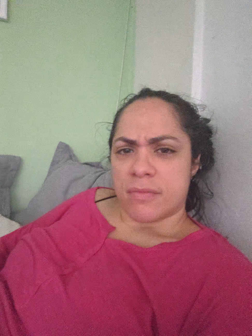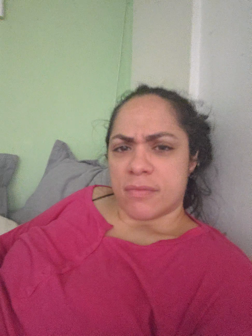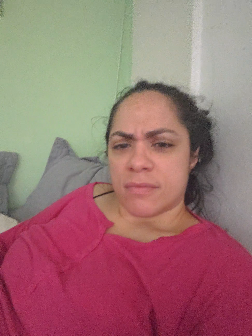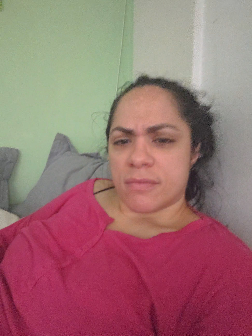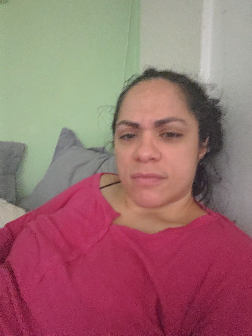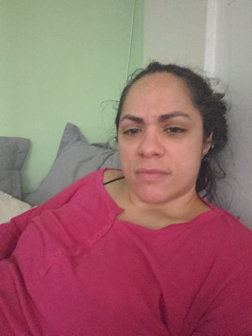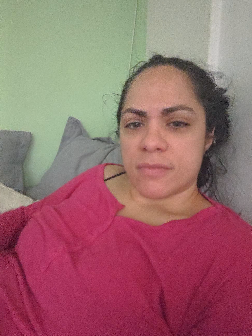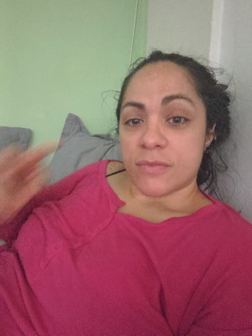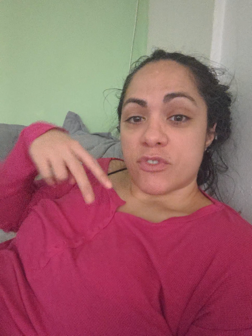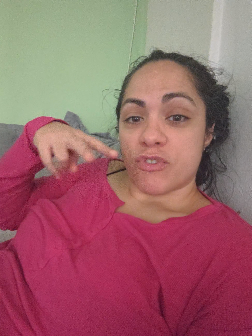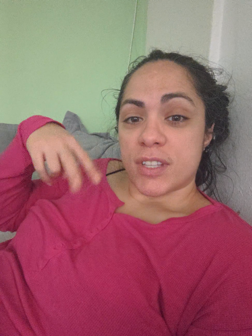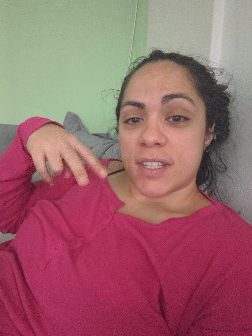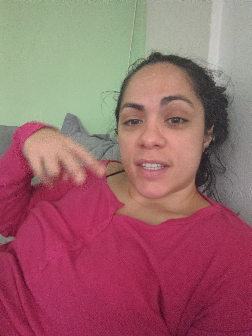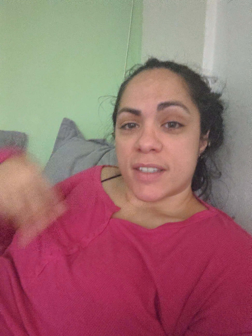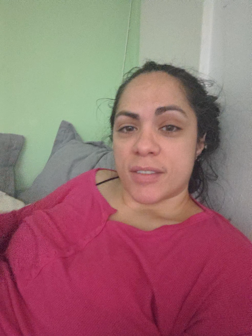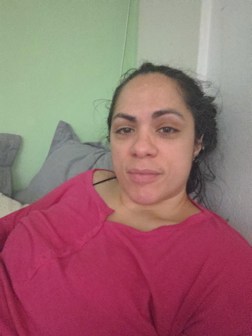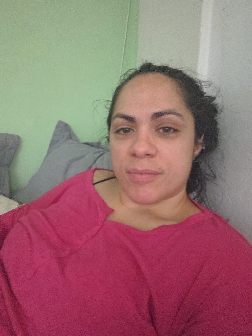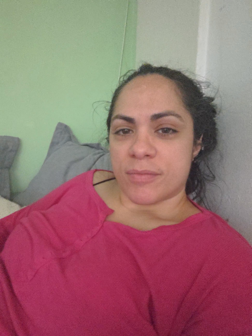read